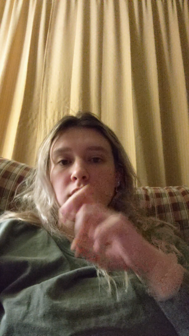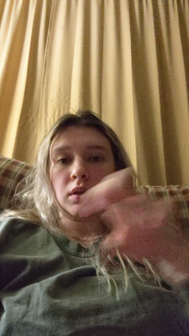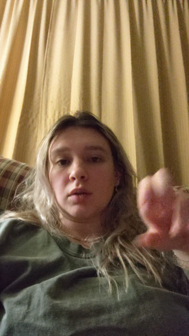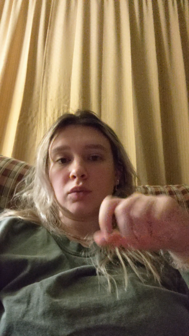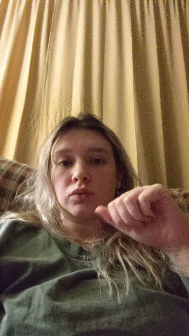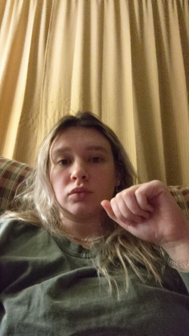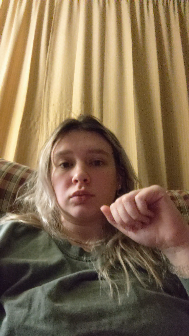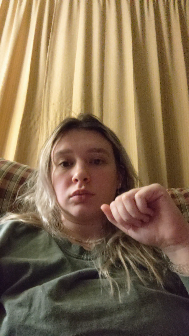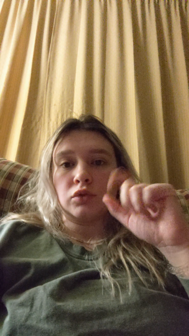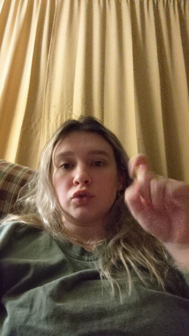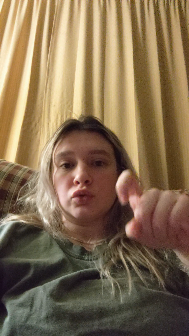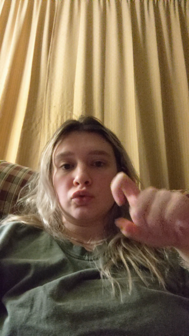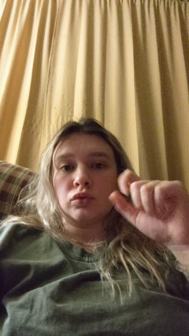should